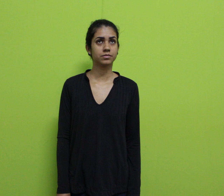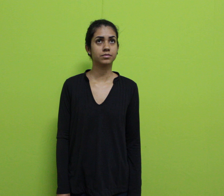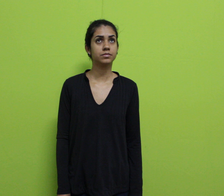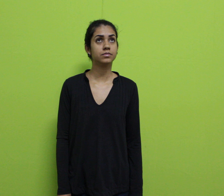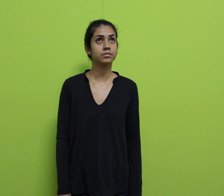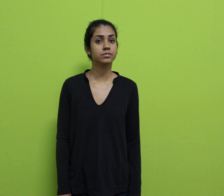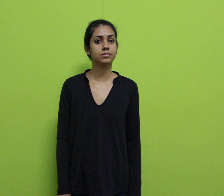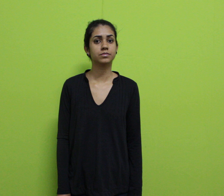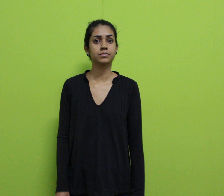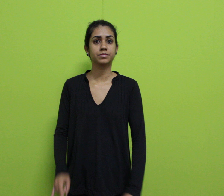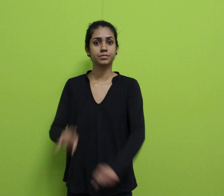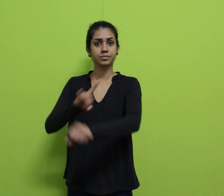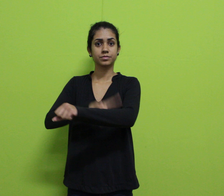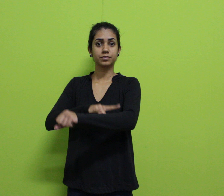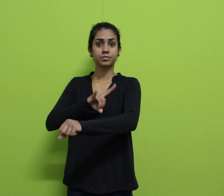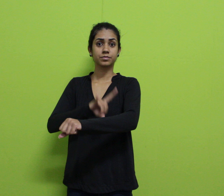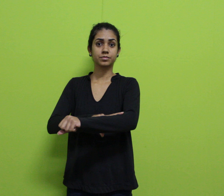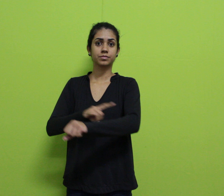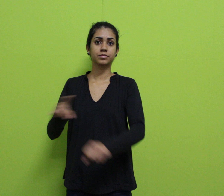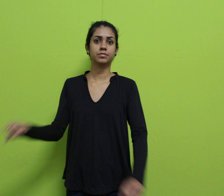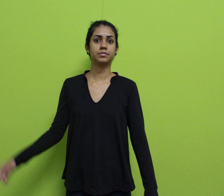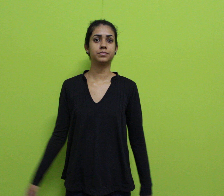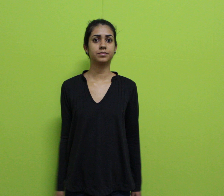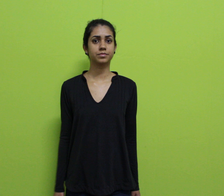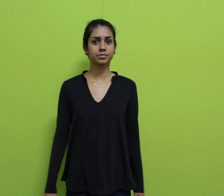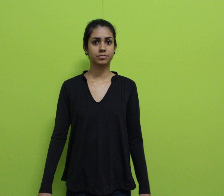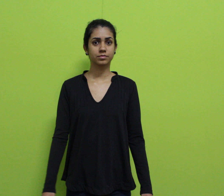banheiro